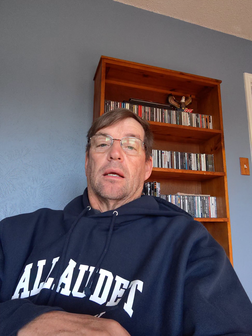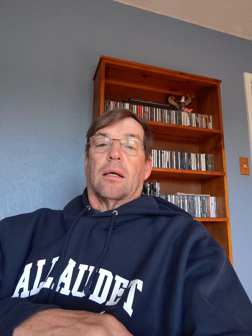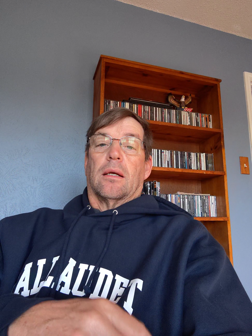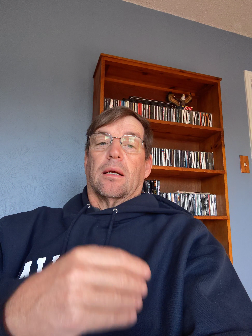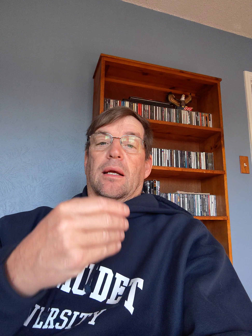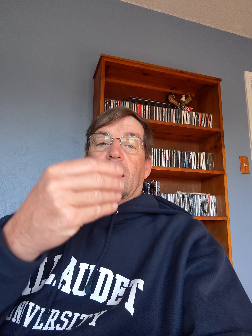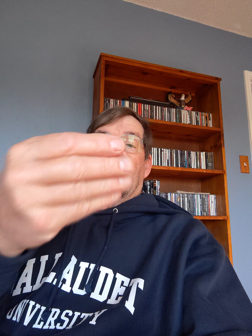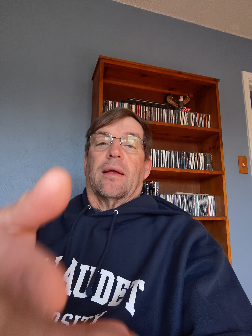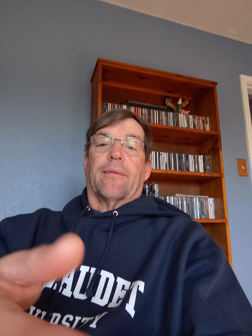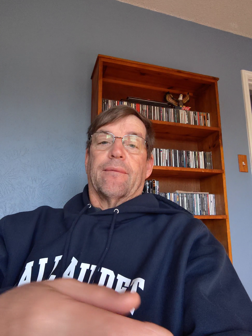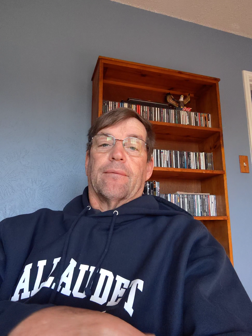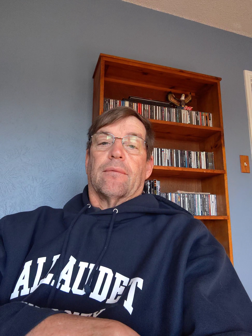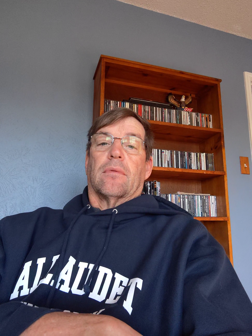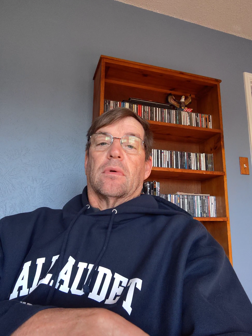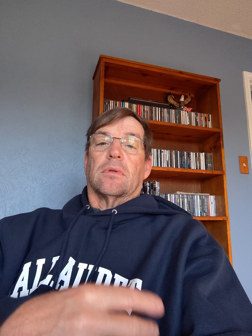give